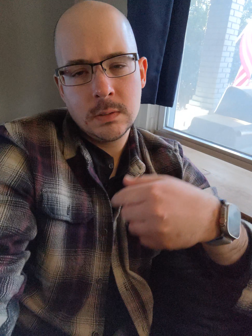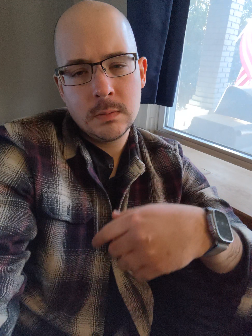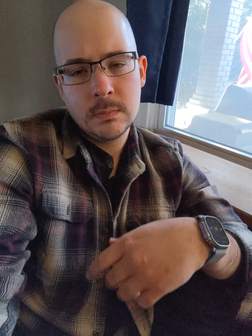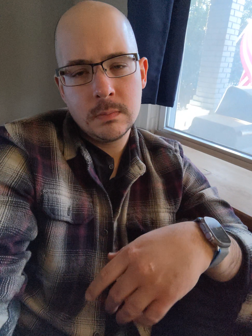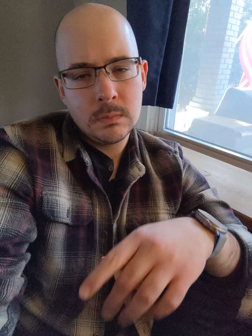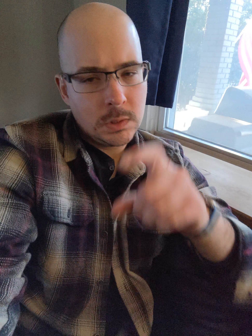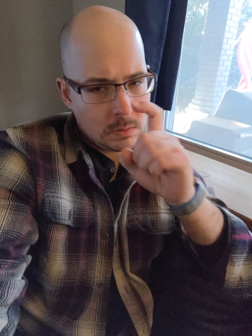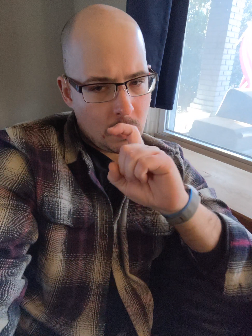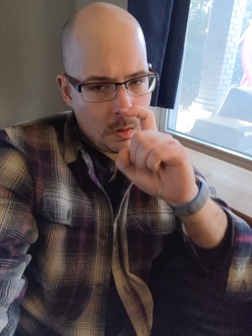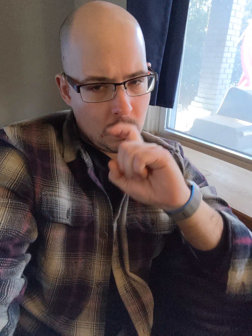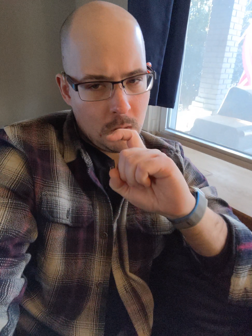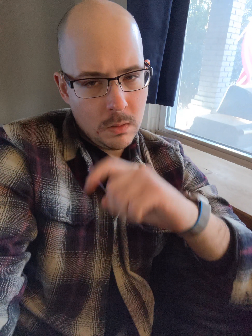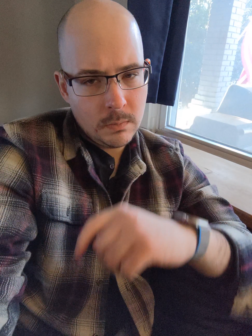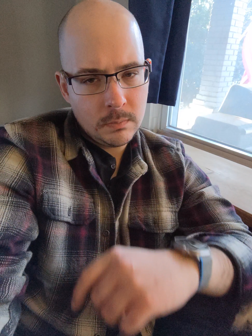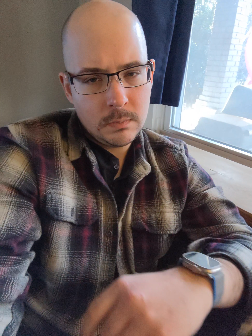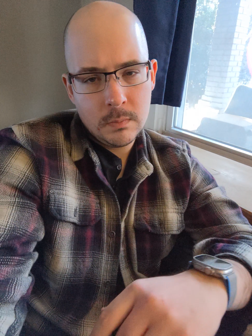doll